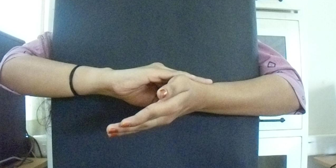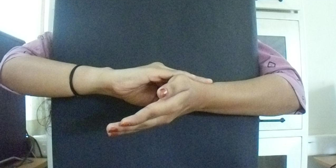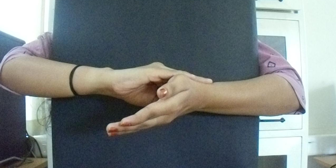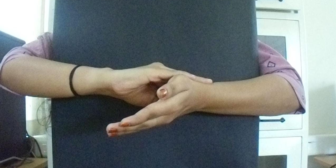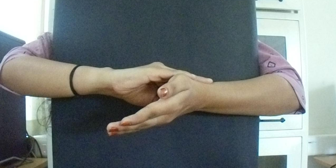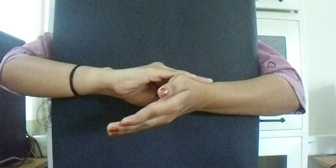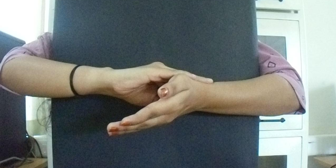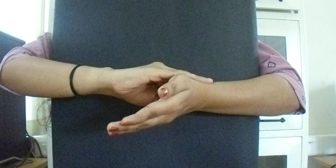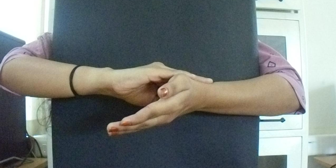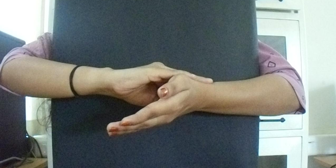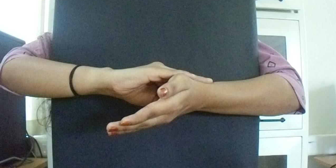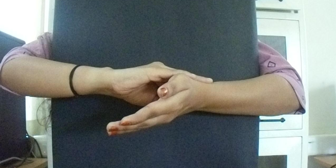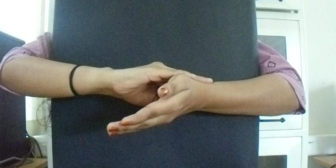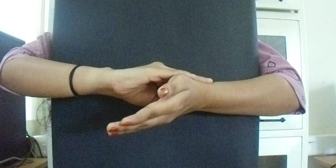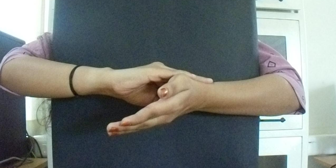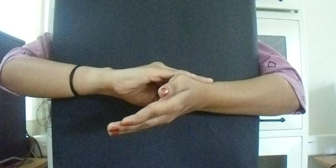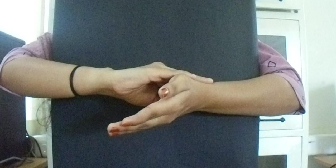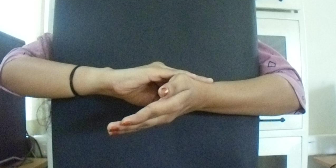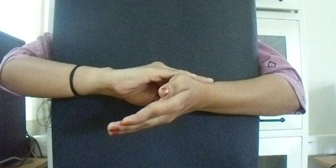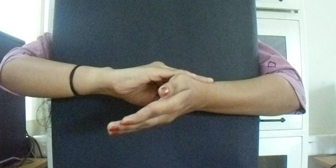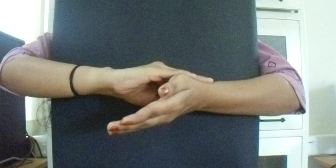doctor